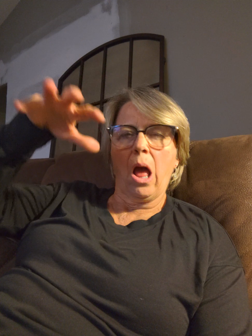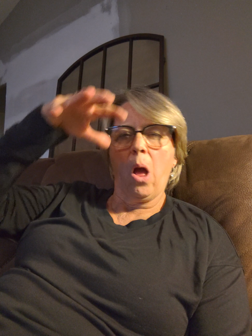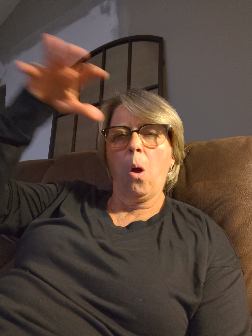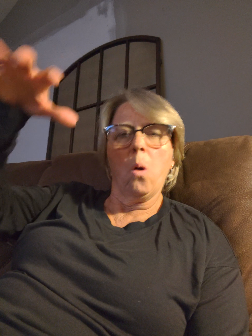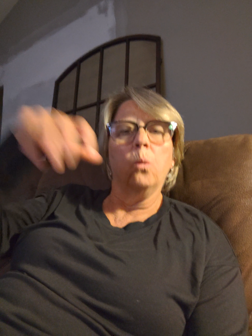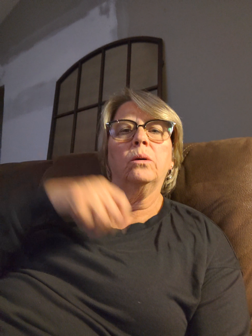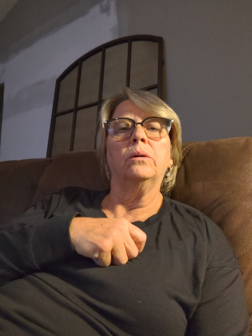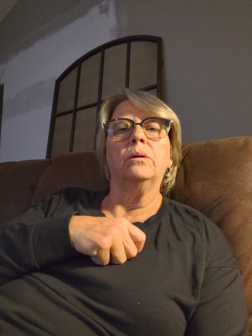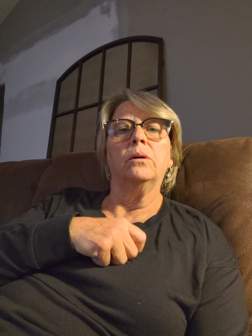cloud